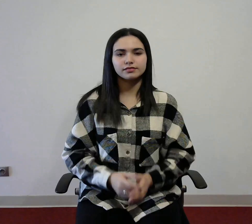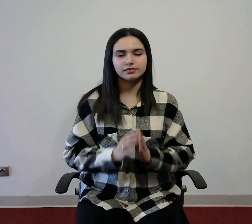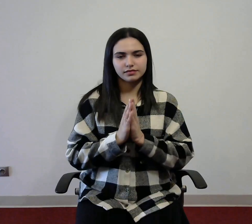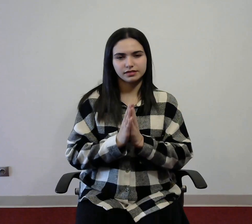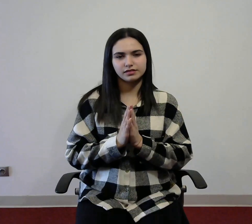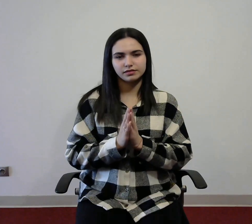xahiş